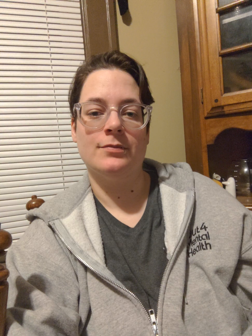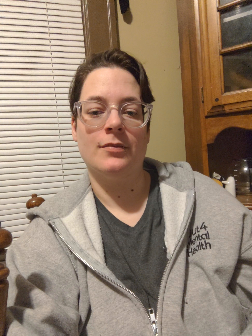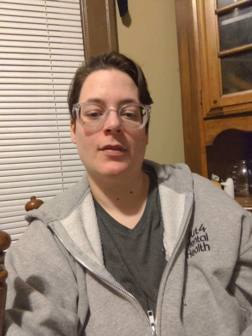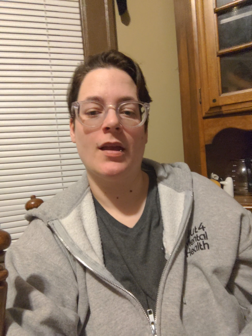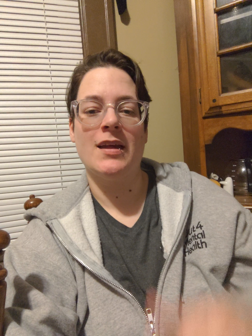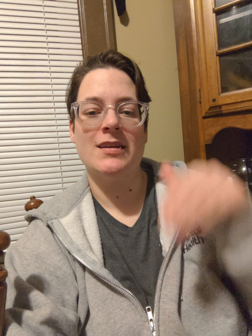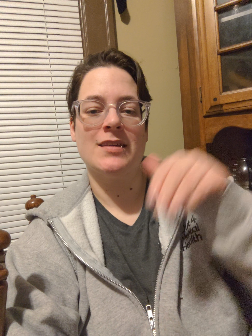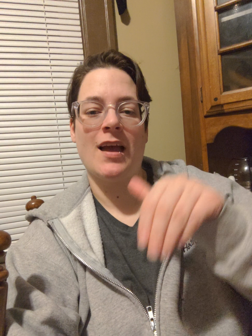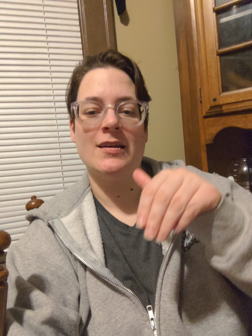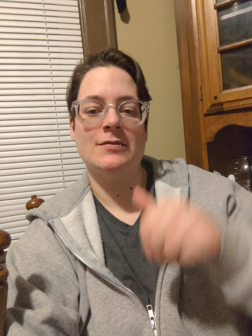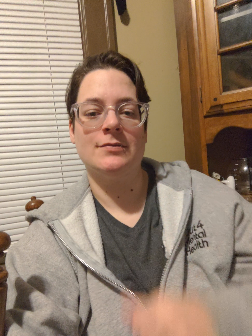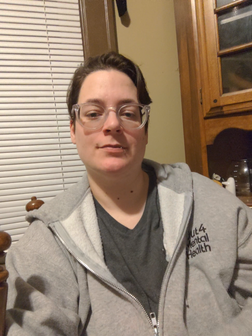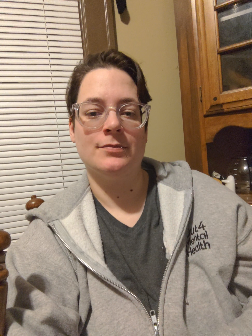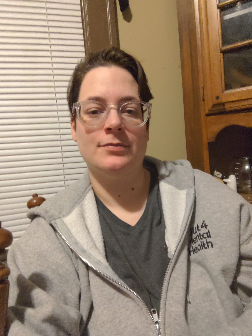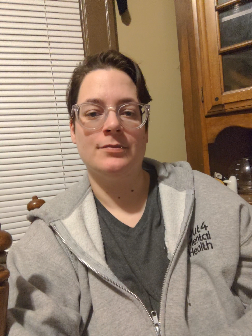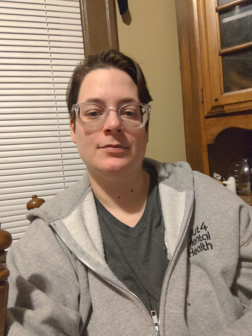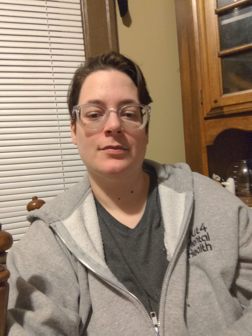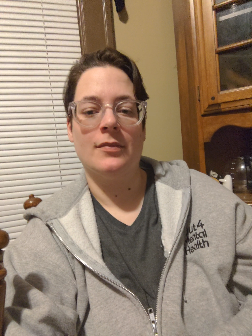night